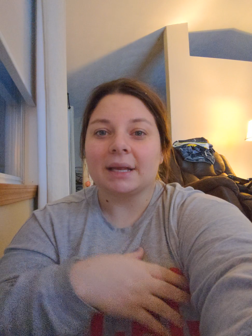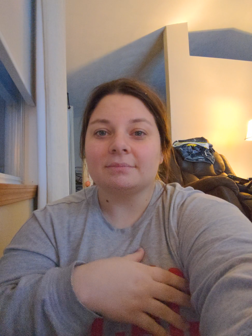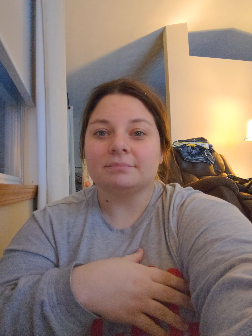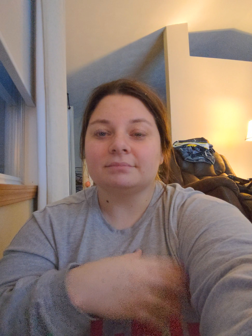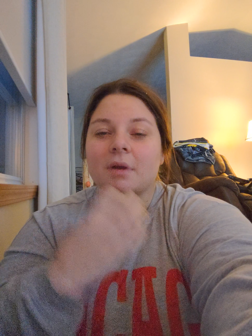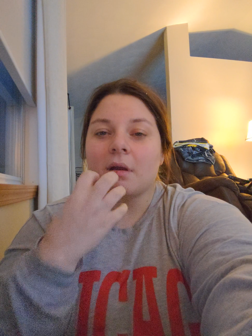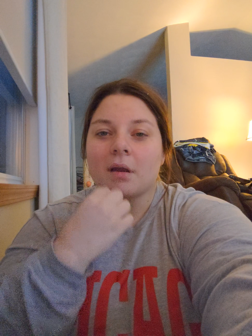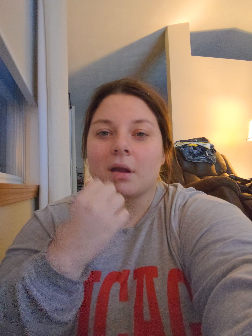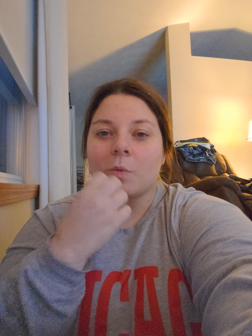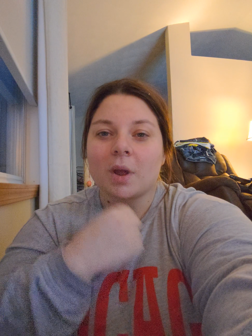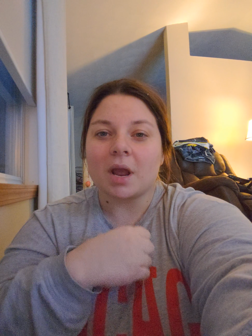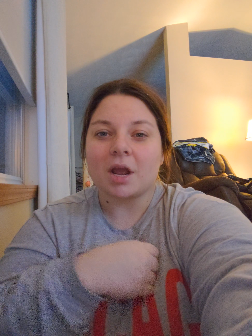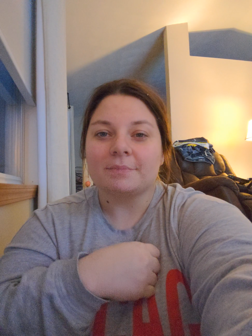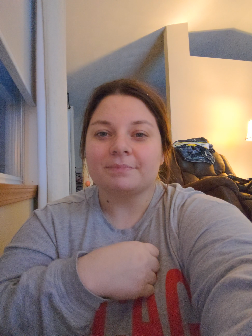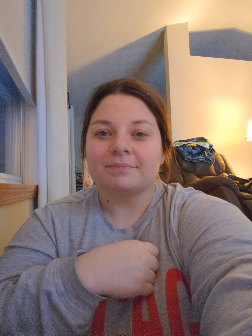underwear